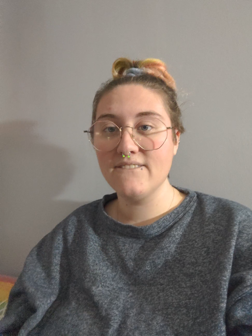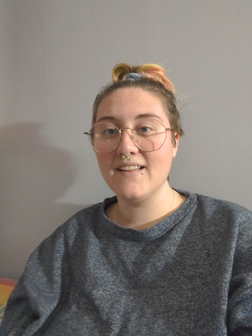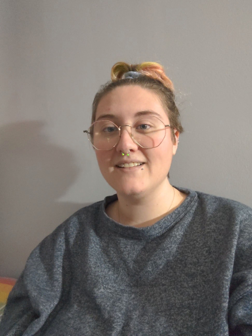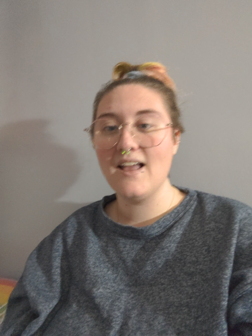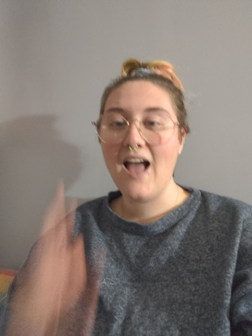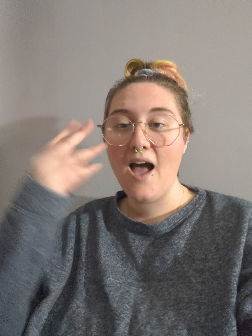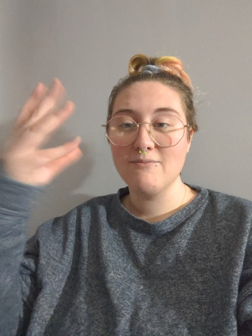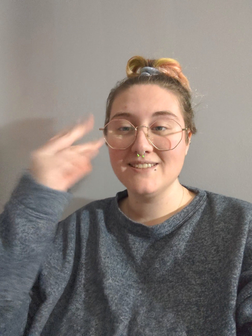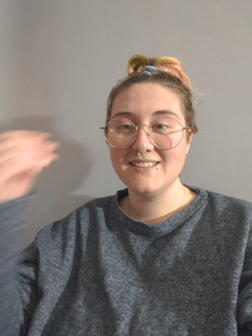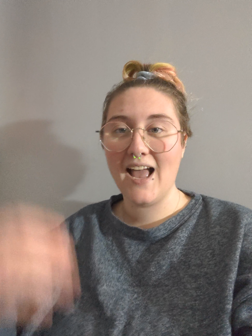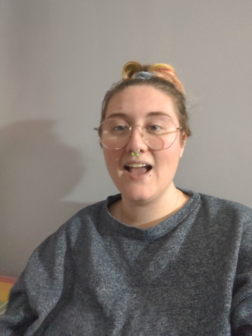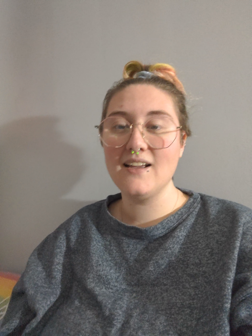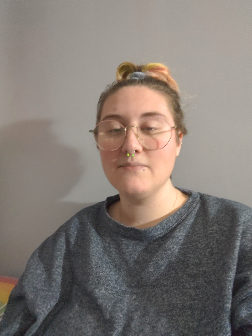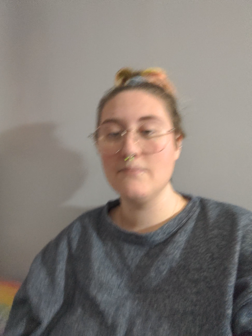outside